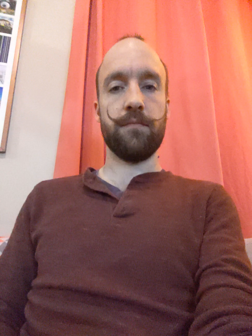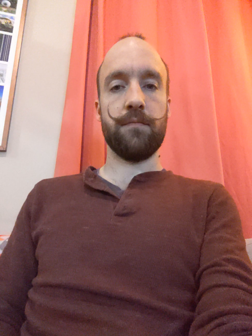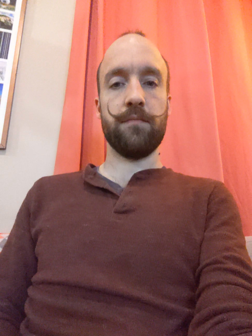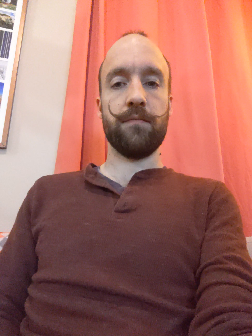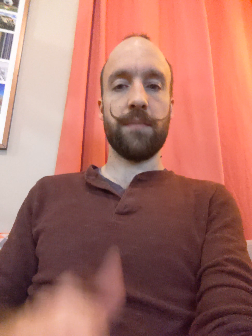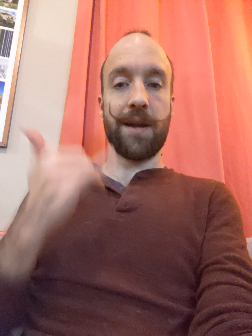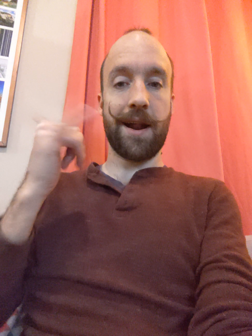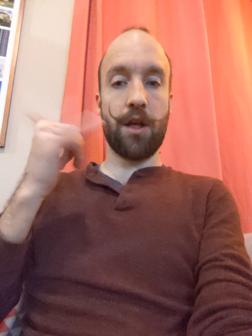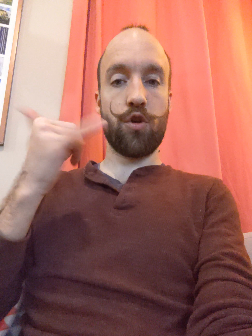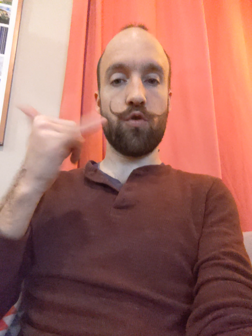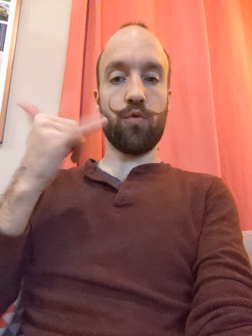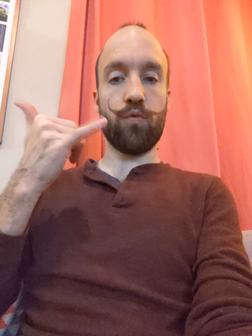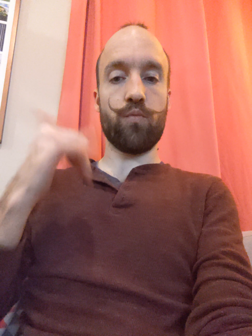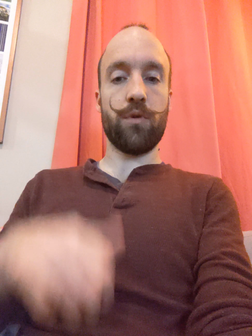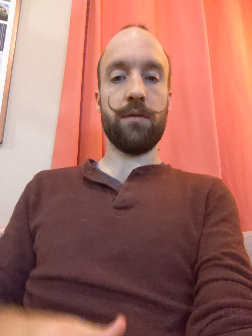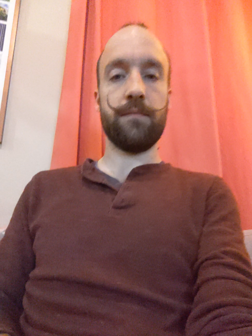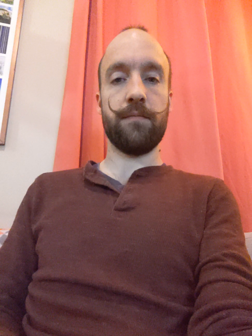yellow